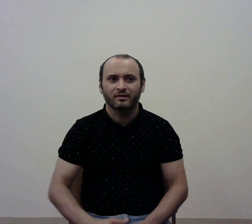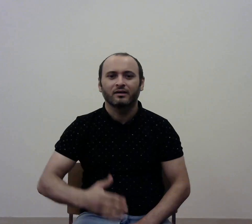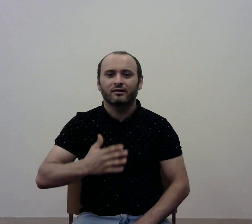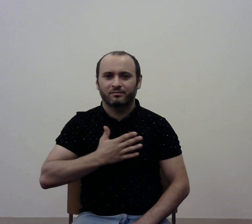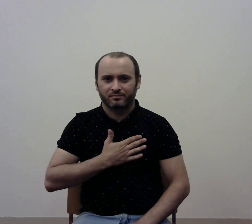mən